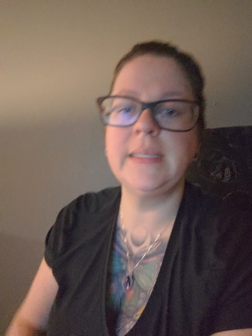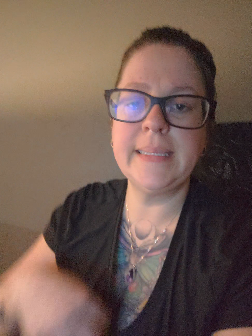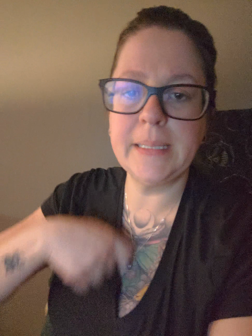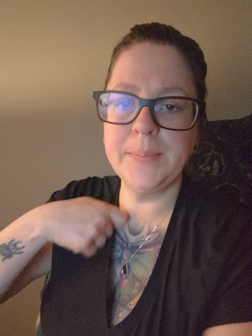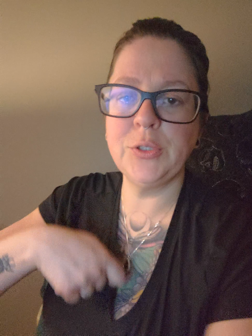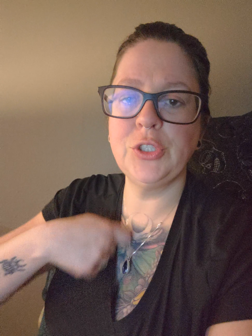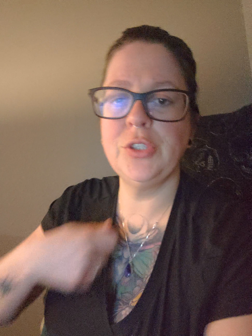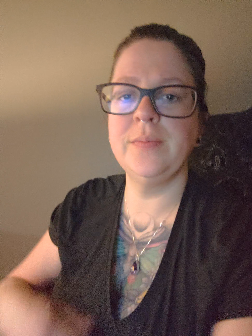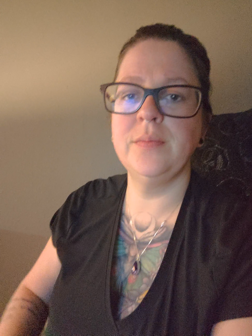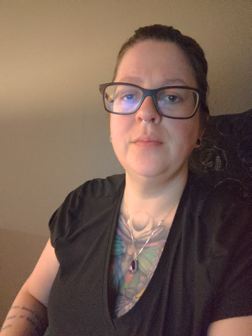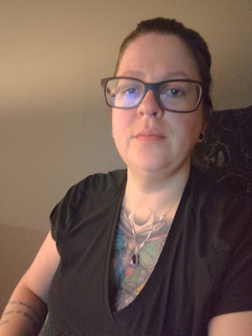zipper